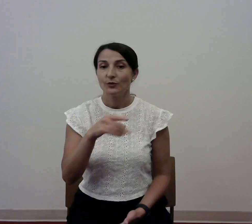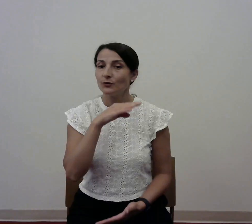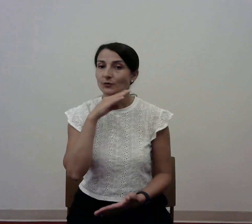çox